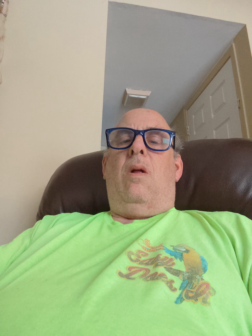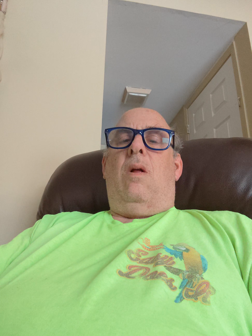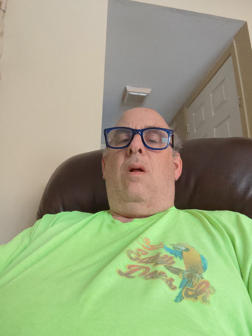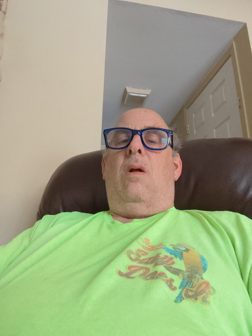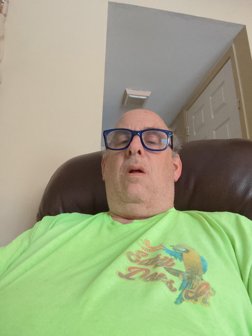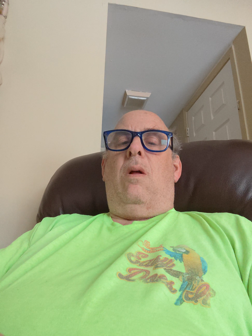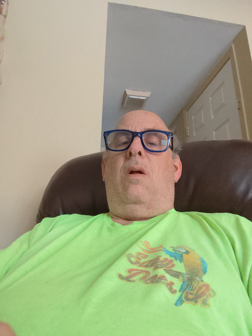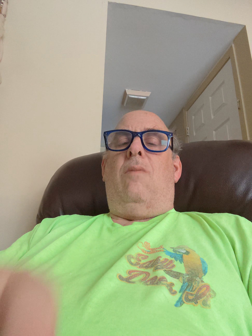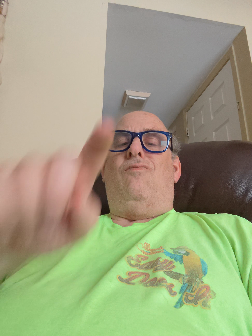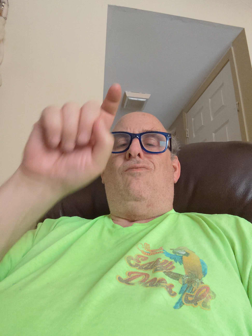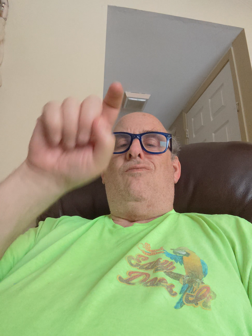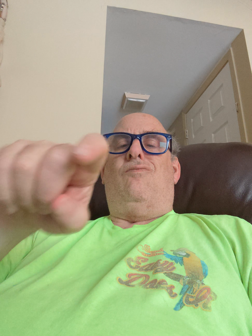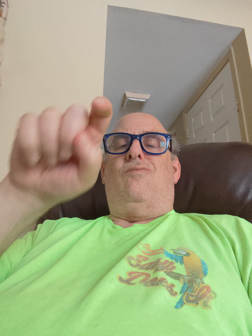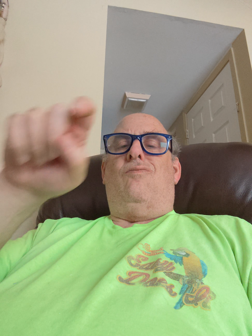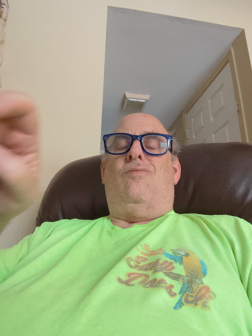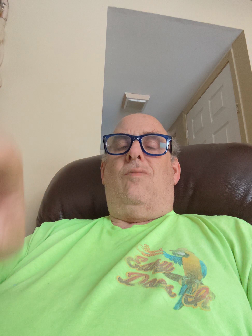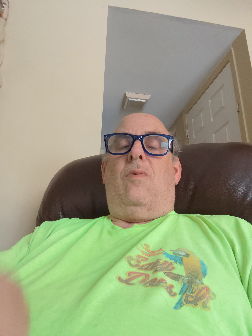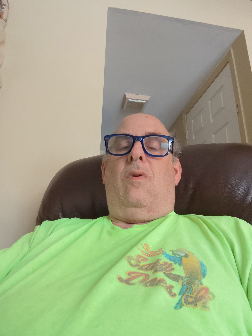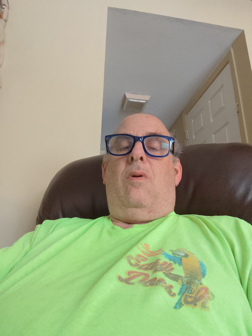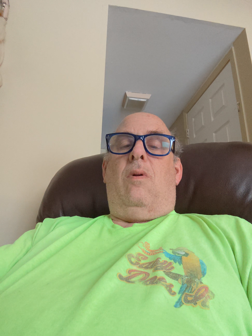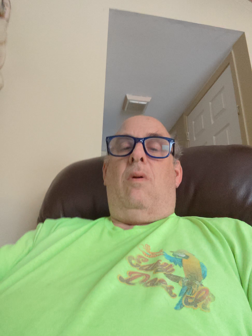closet